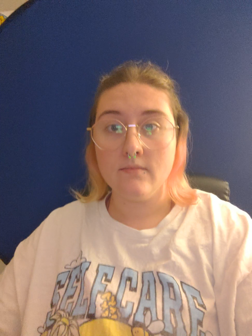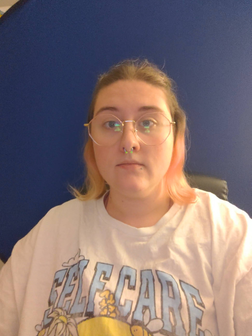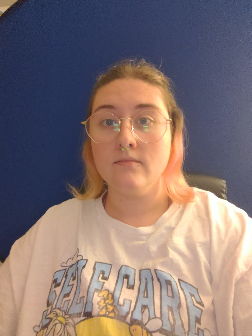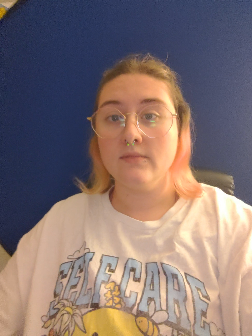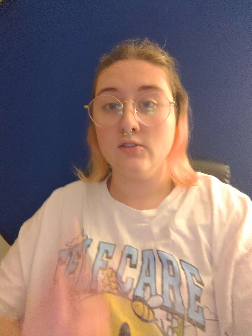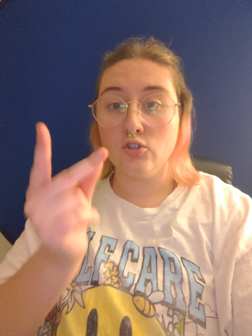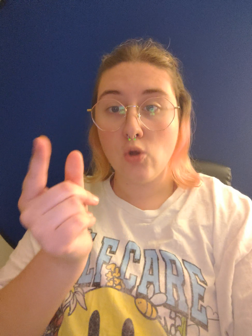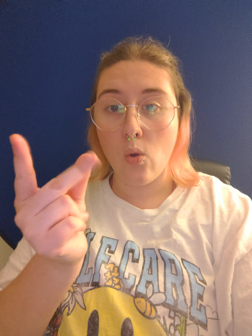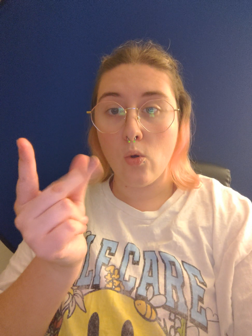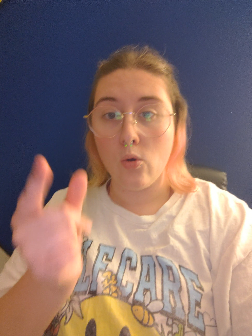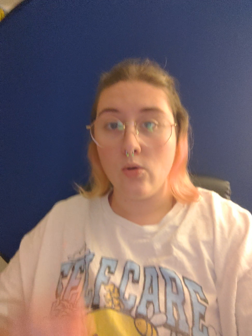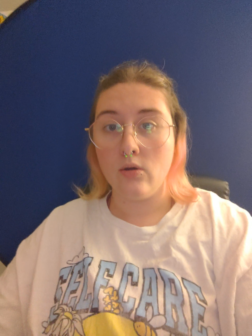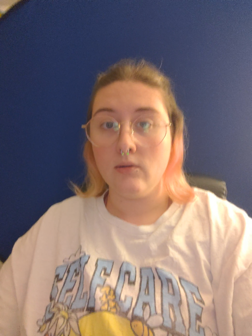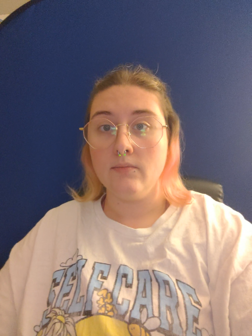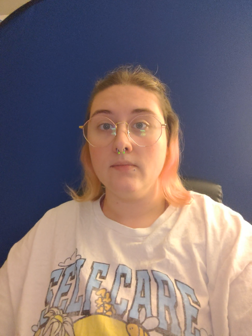dog